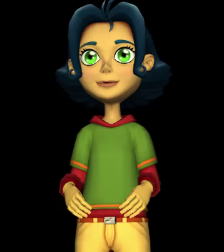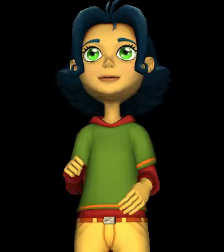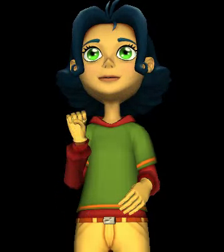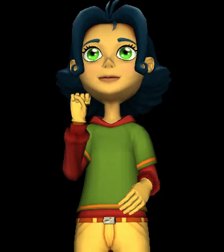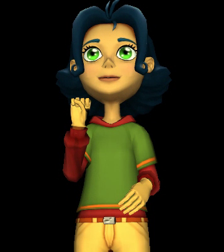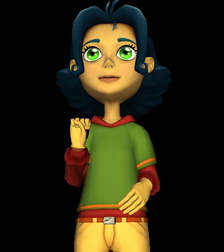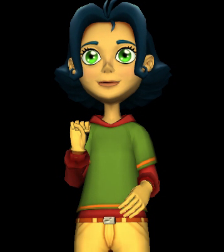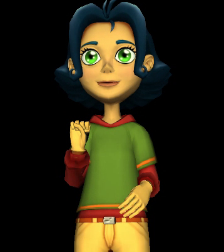جنوب